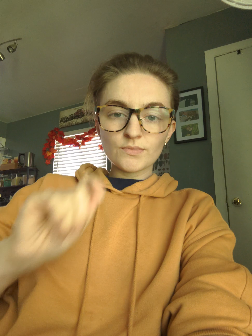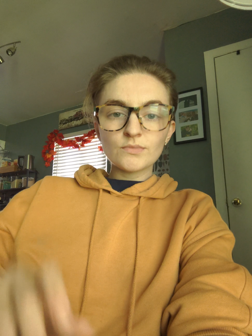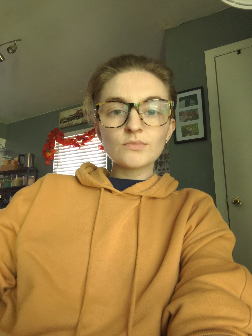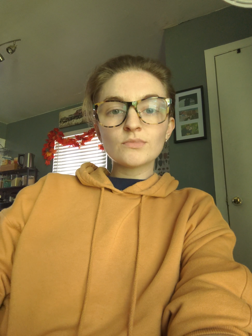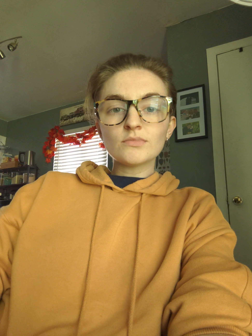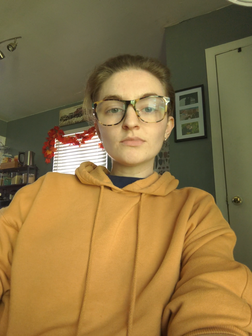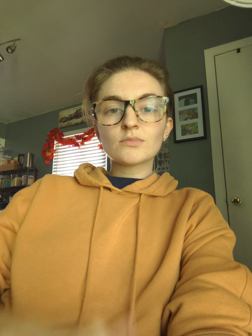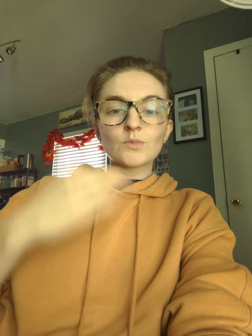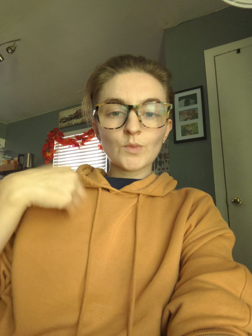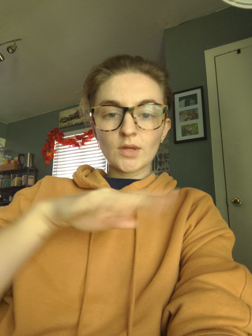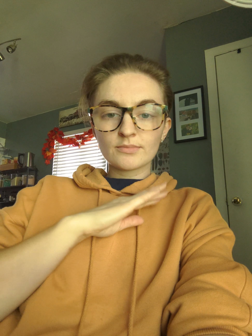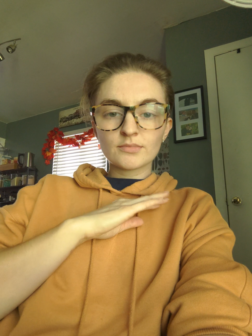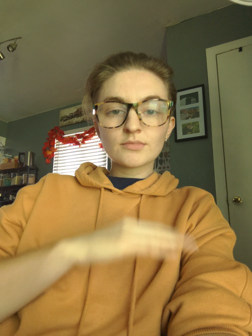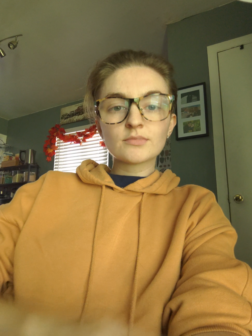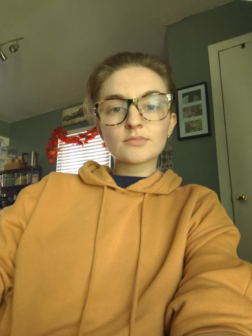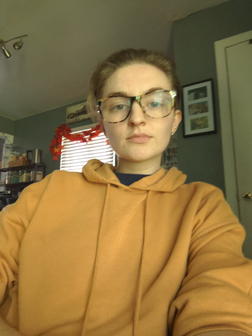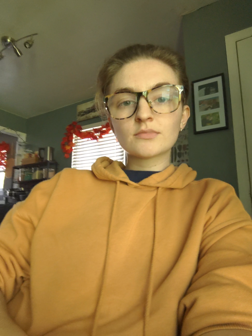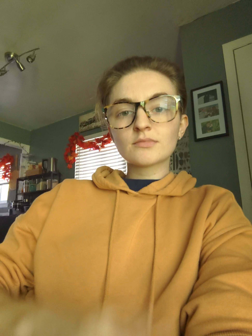scarf